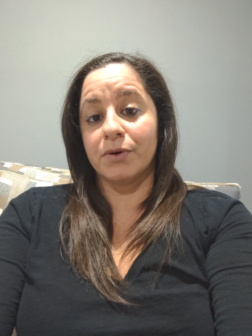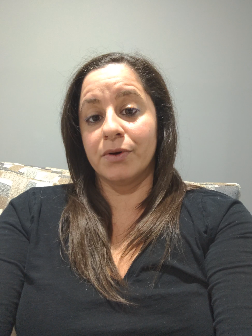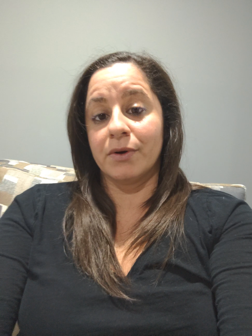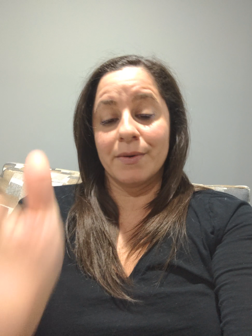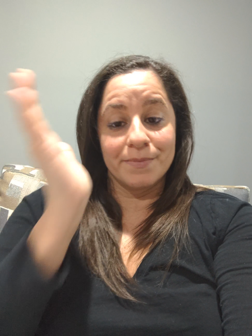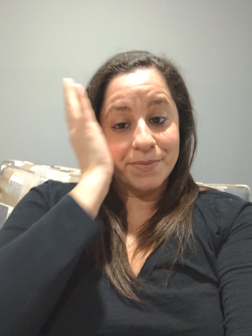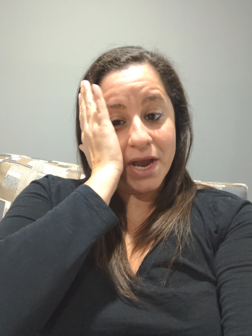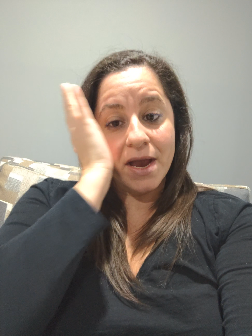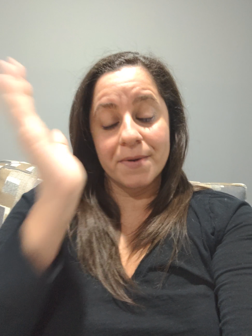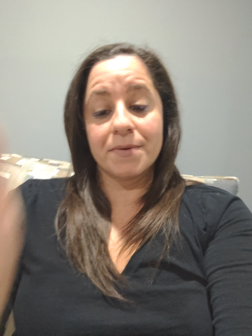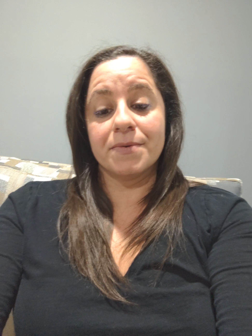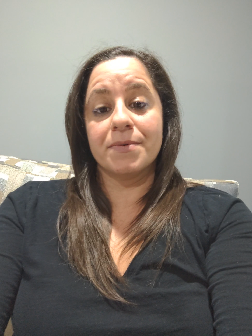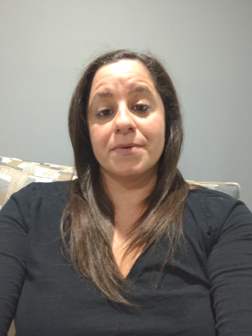bed